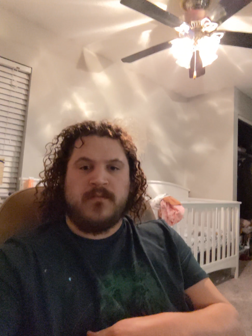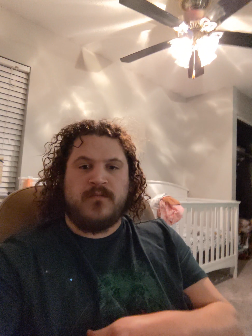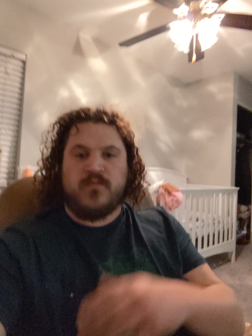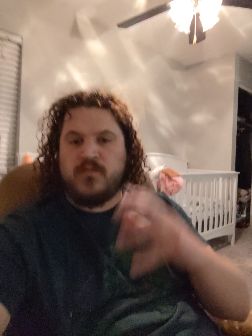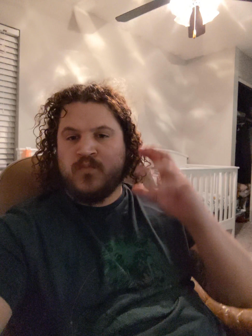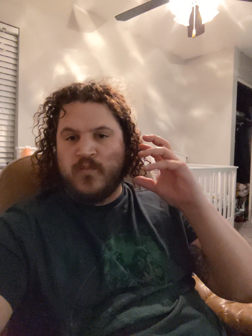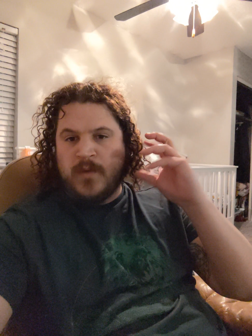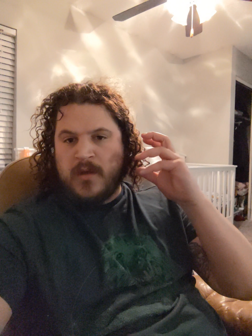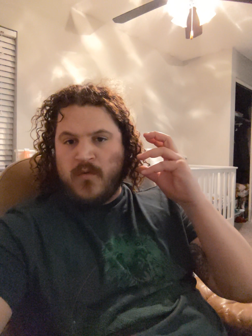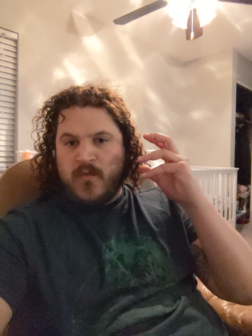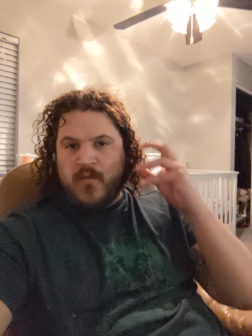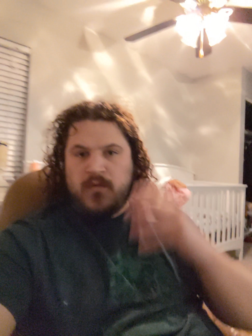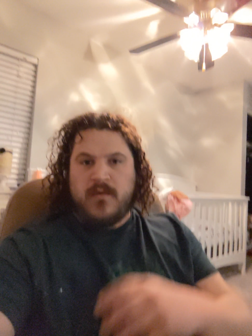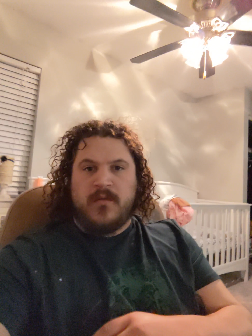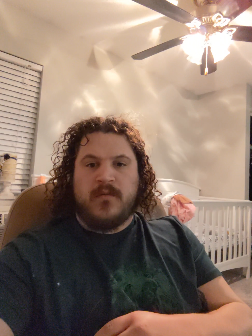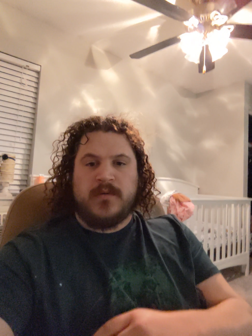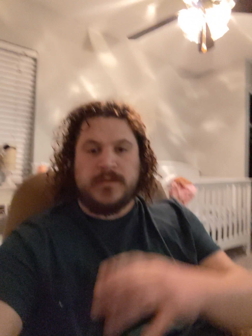radio